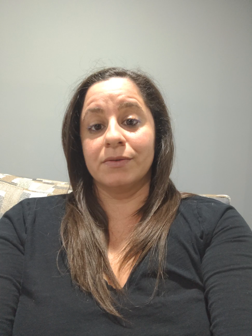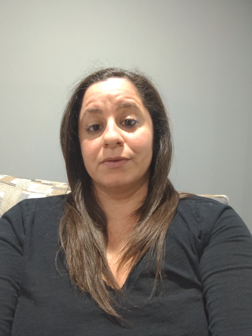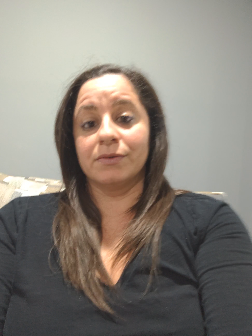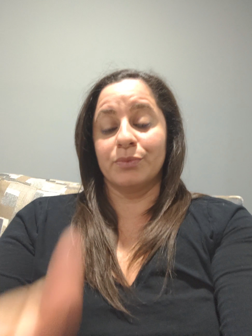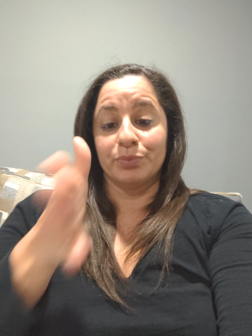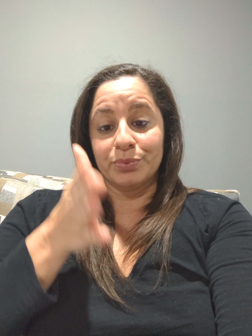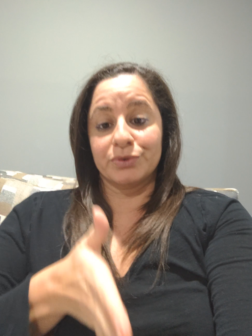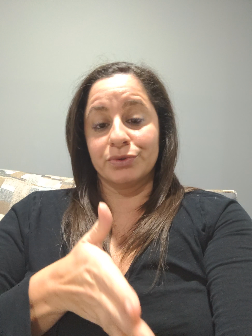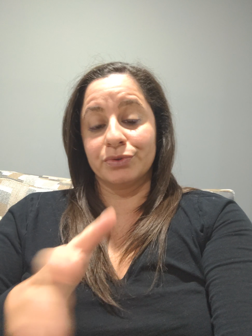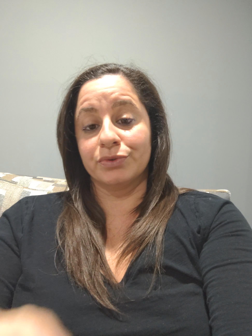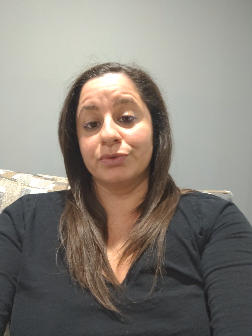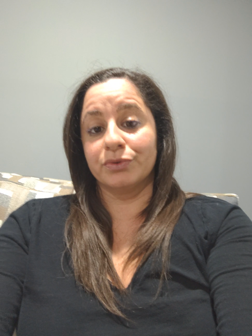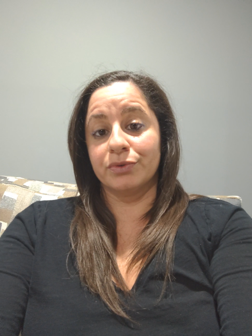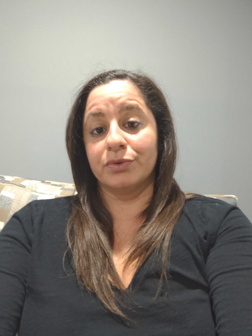person